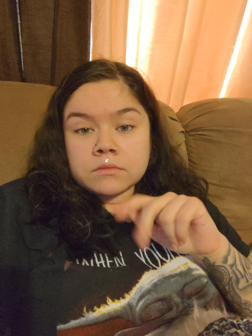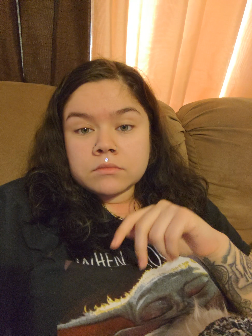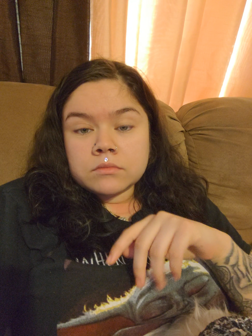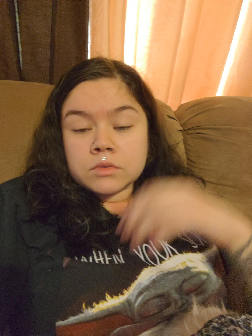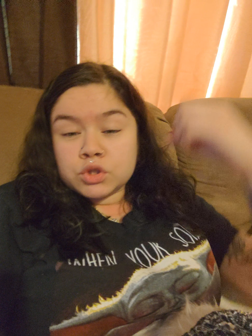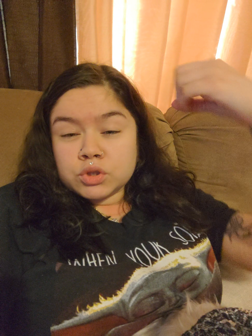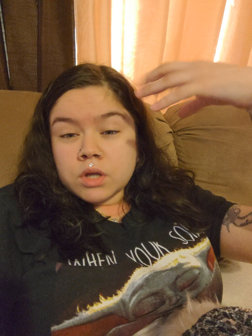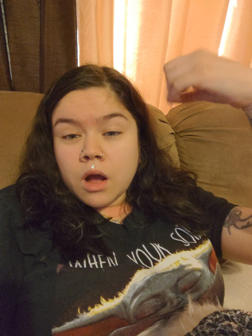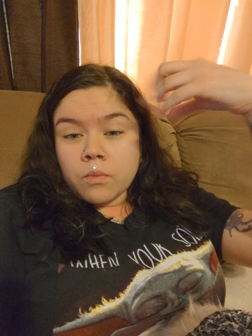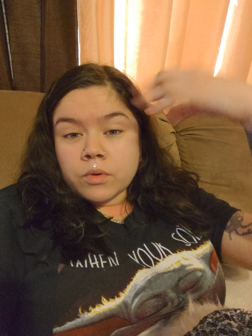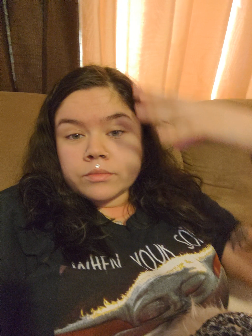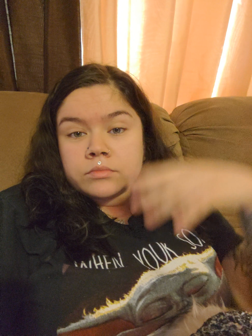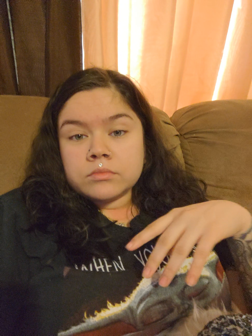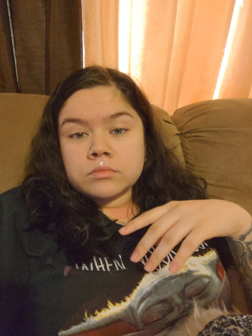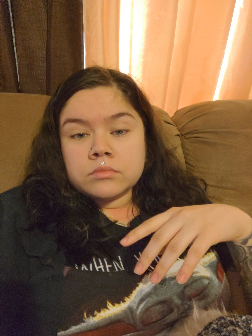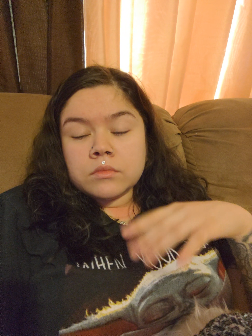shower